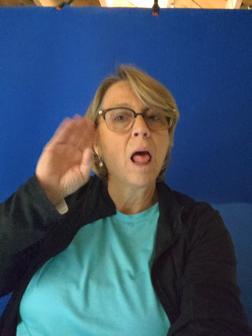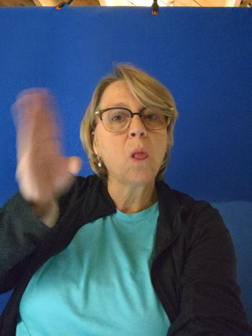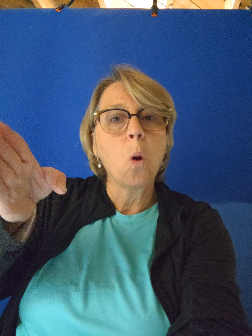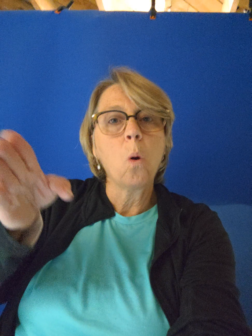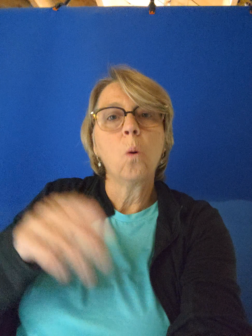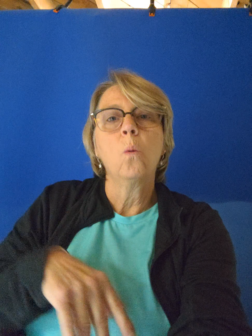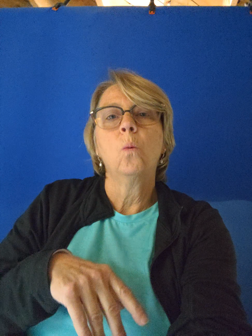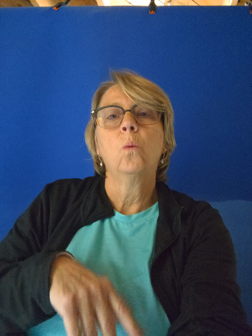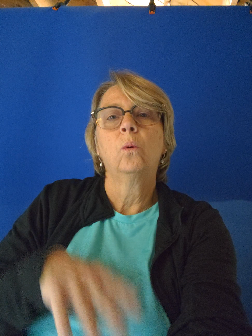hello